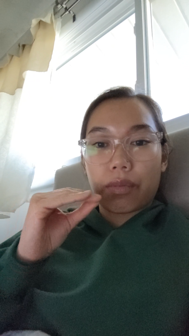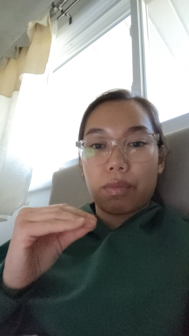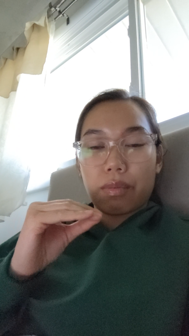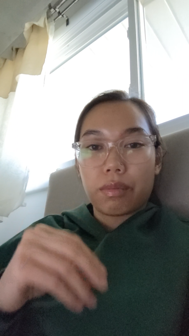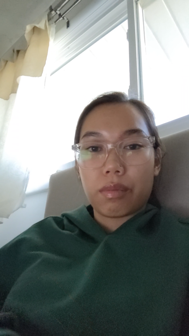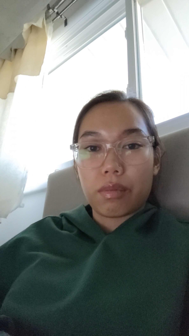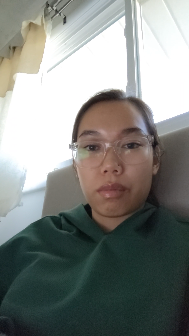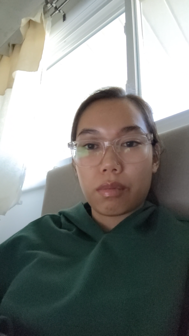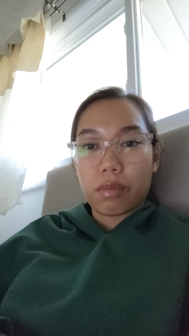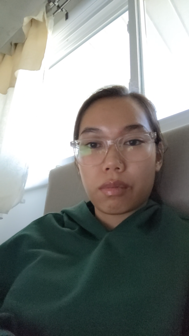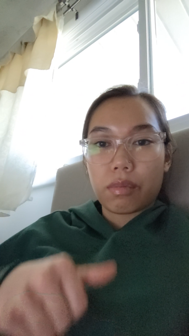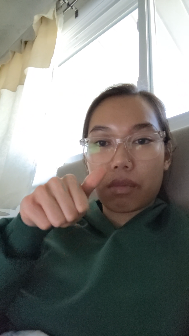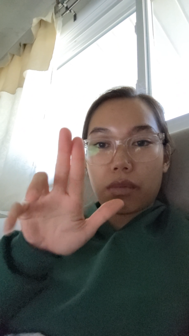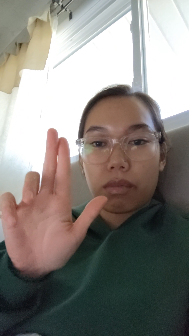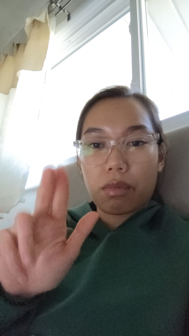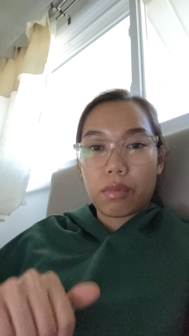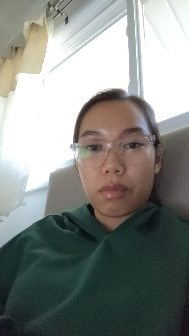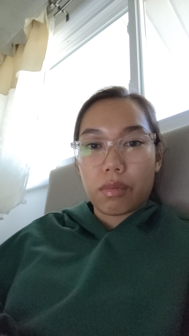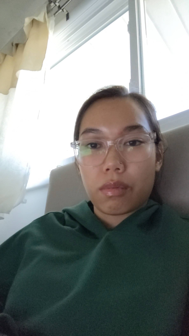lick